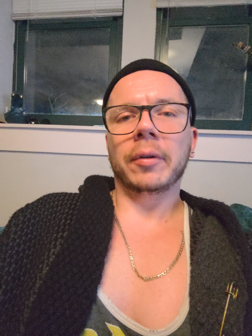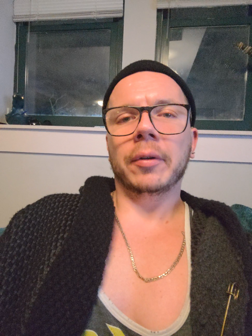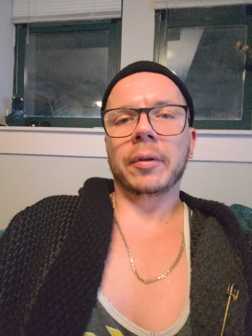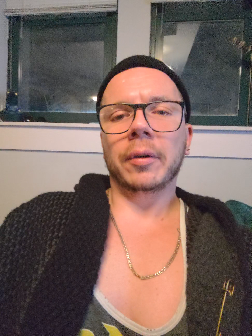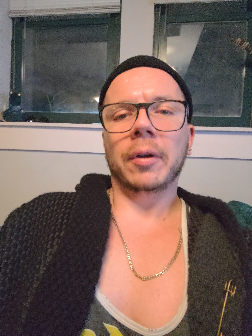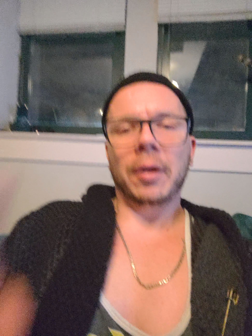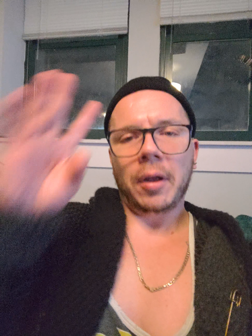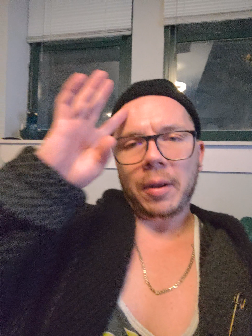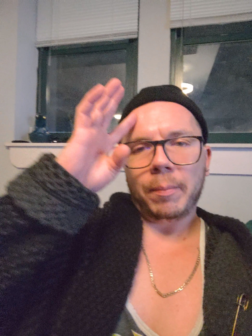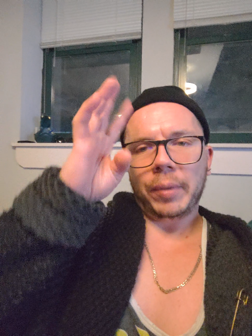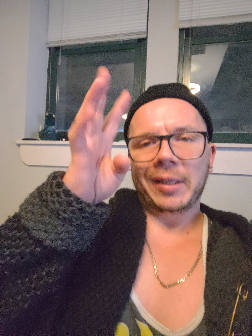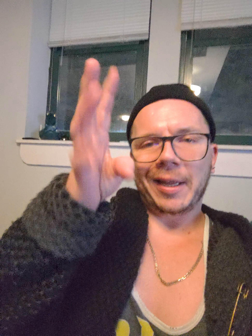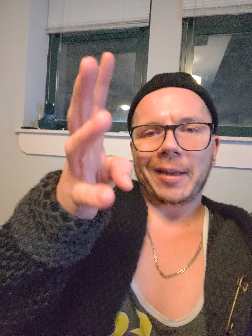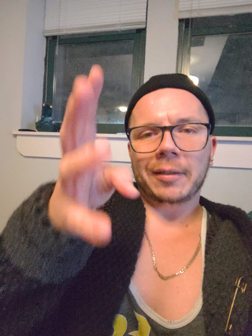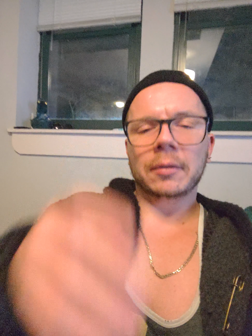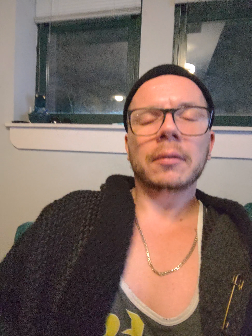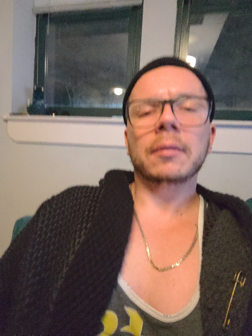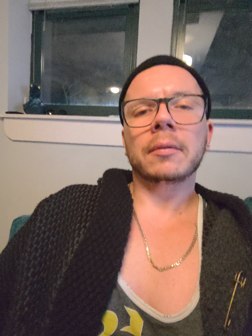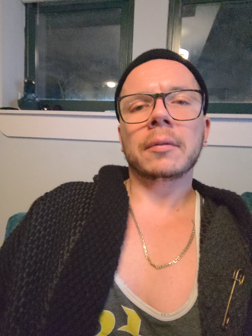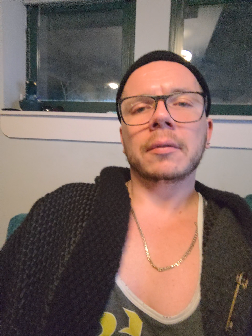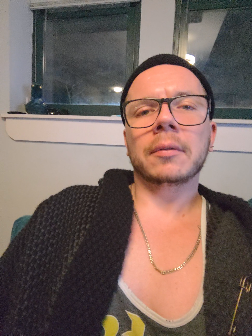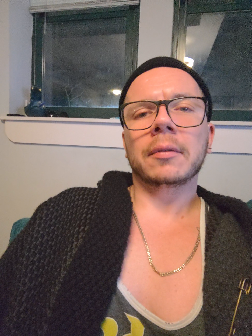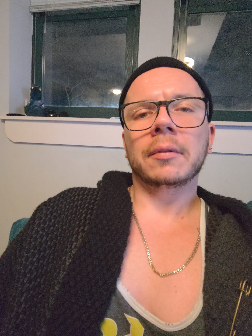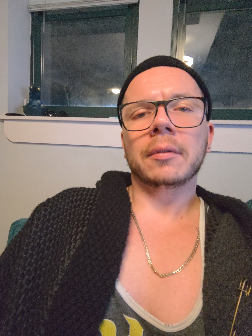pretend